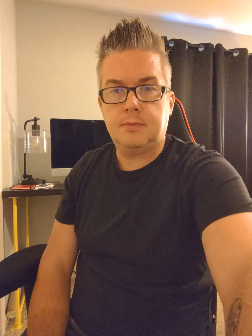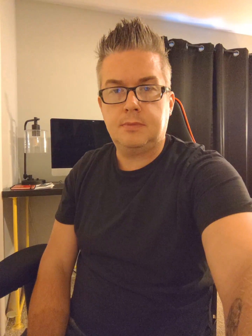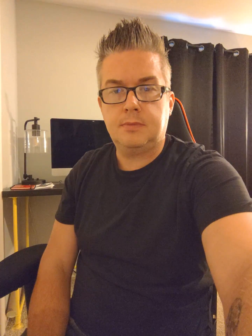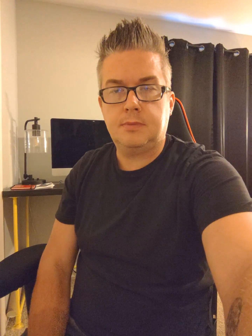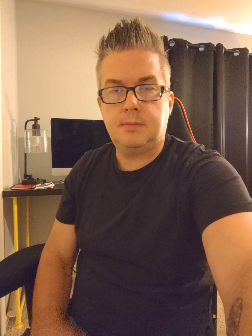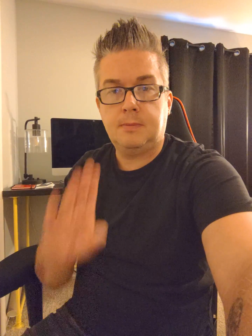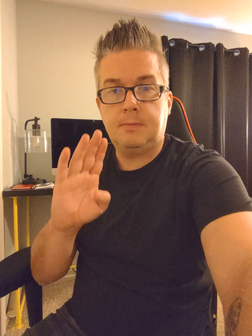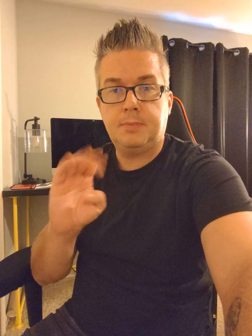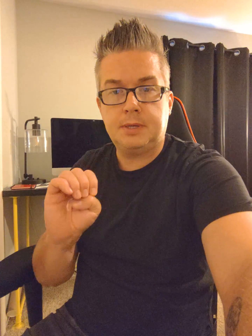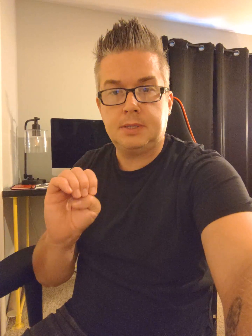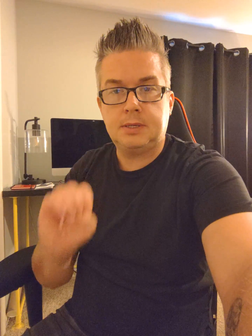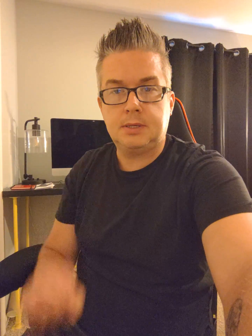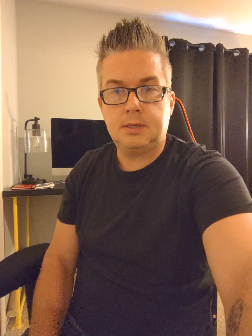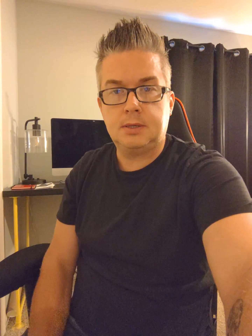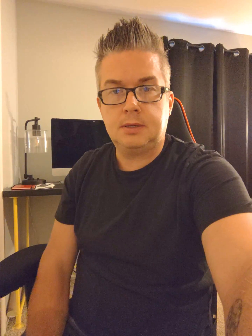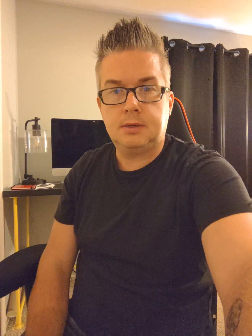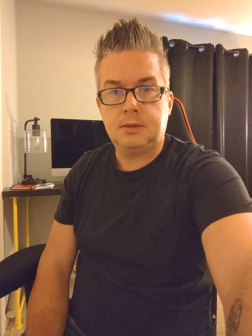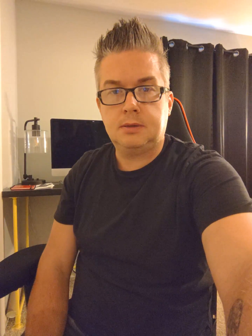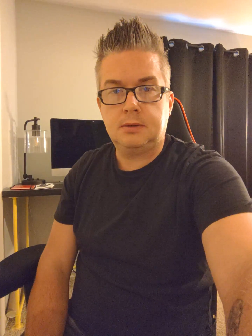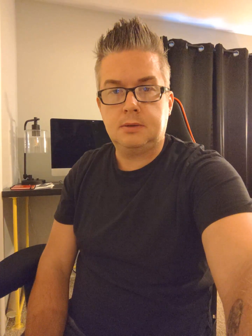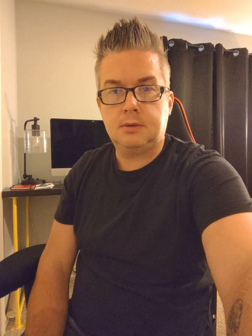be